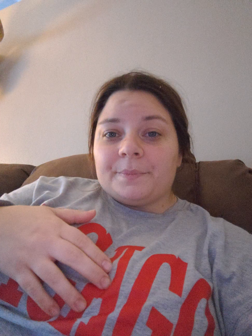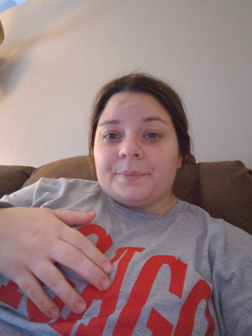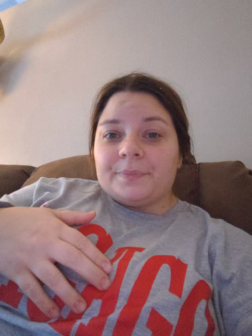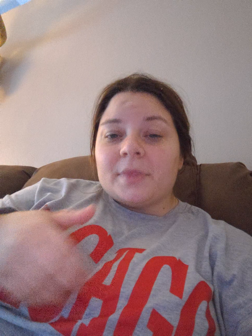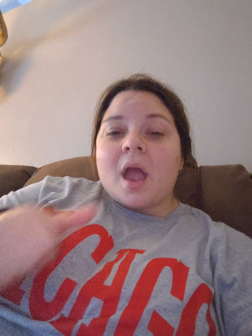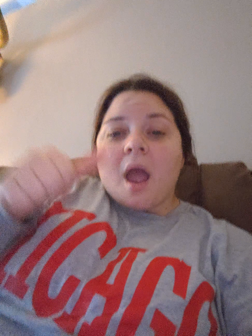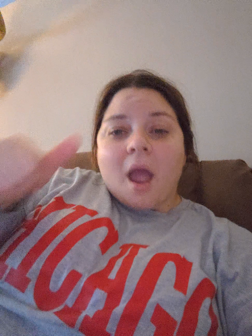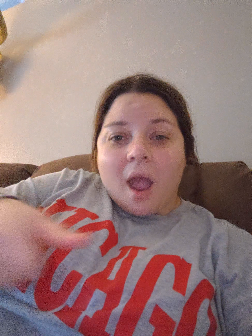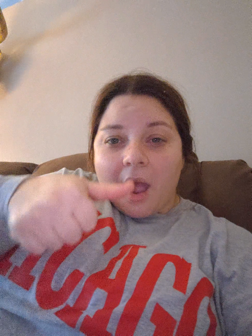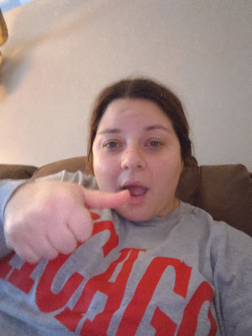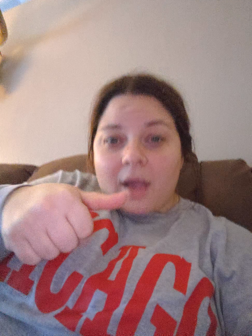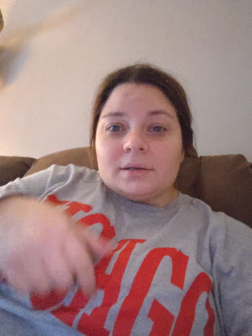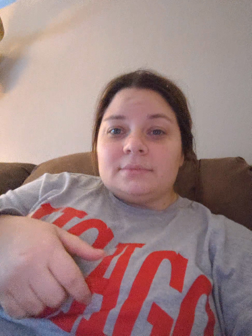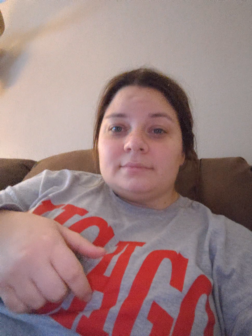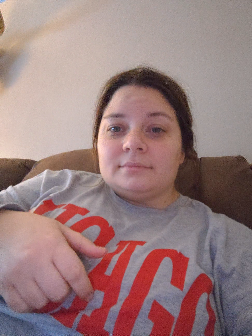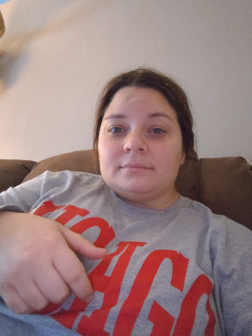hide